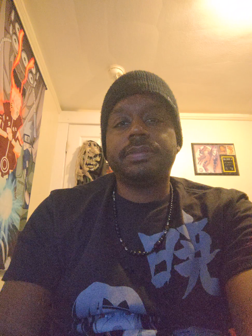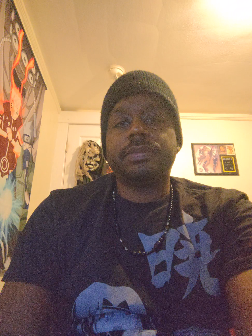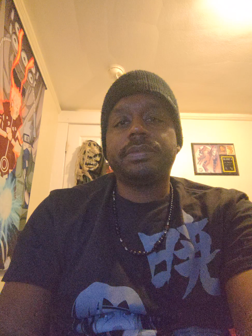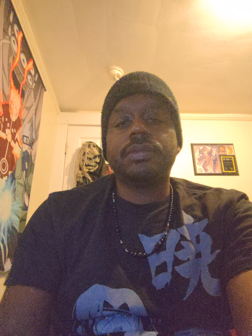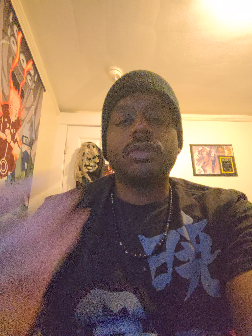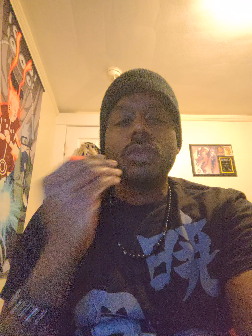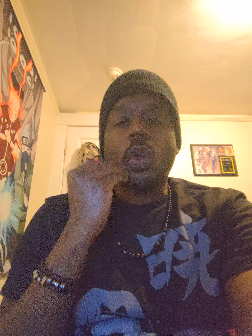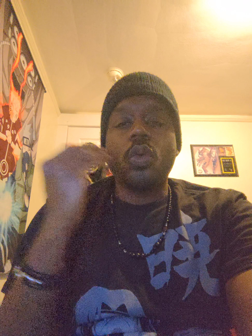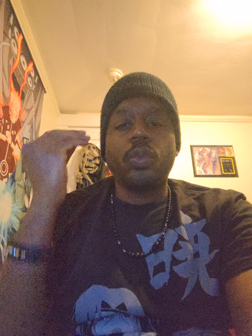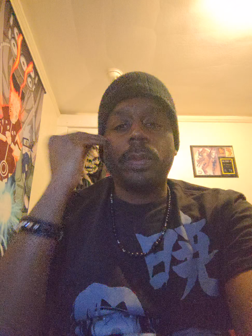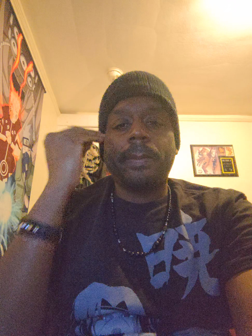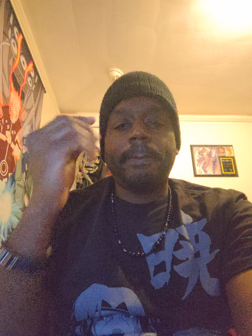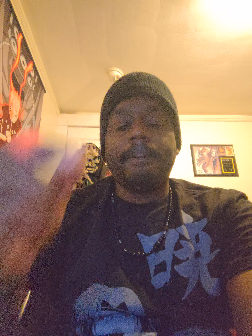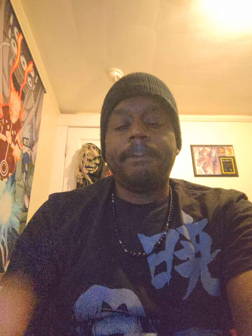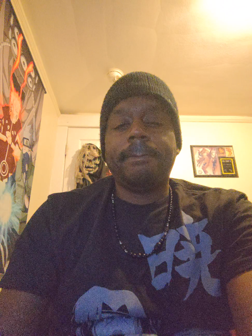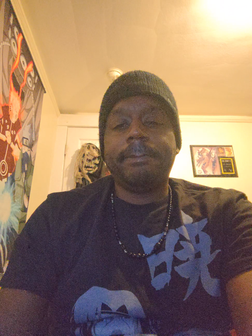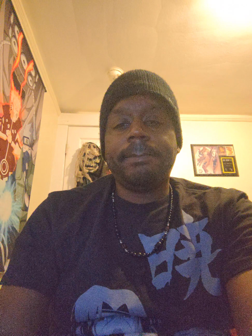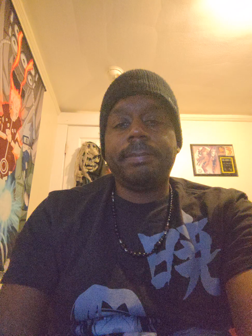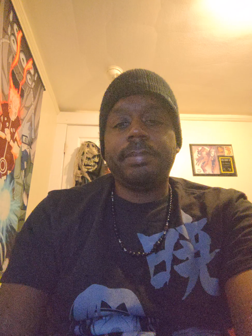home